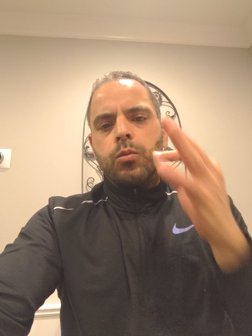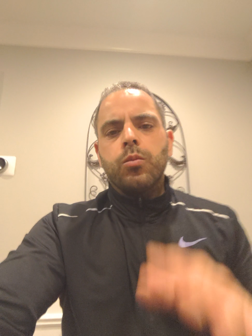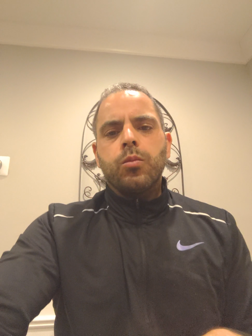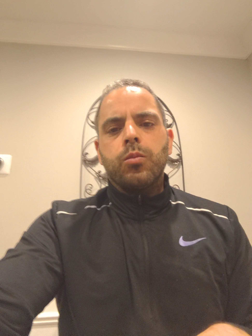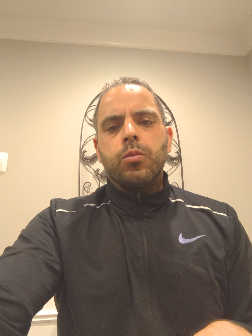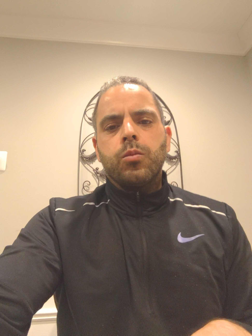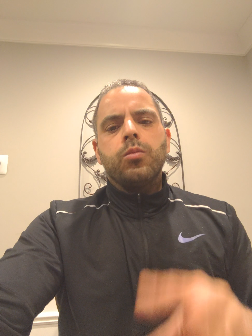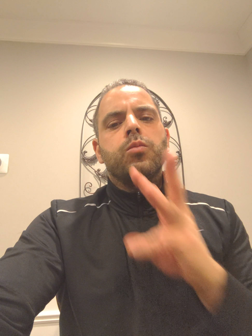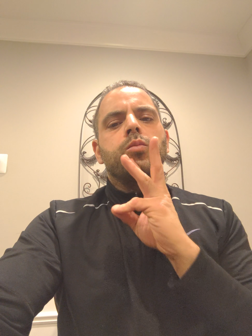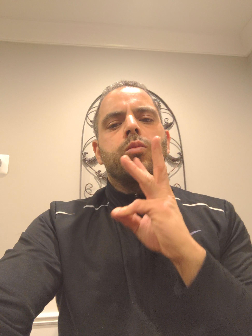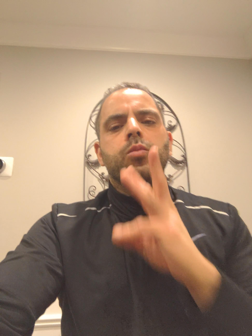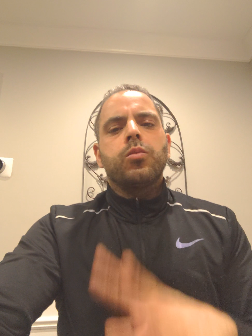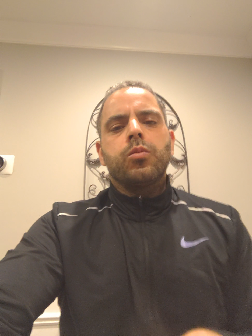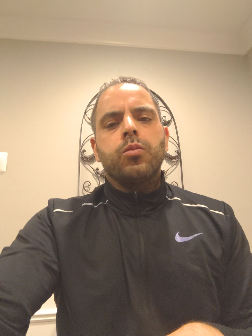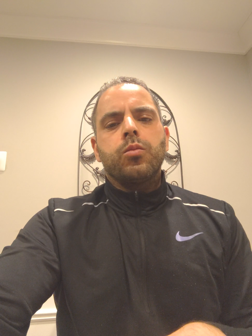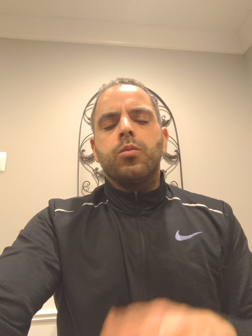water